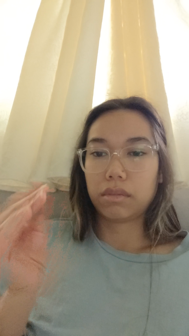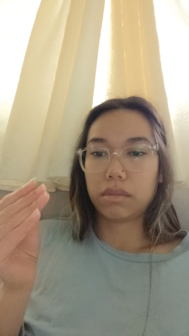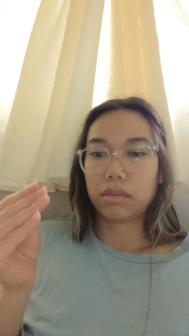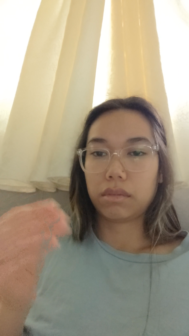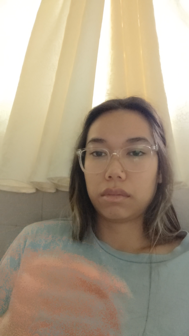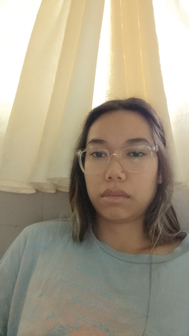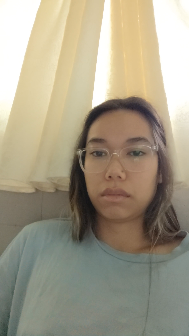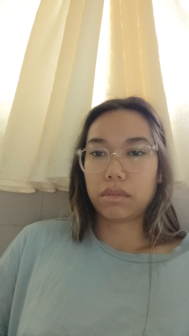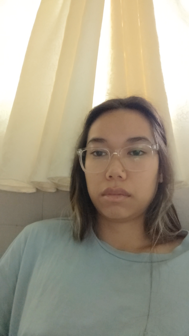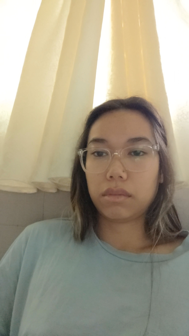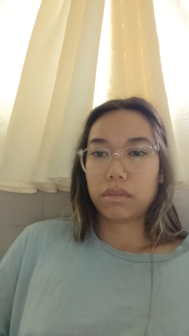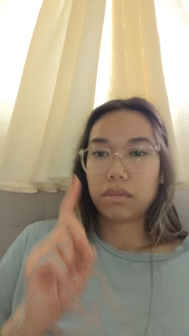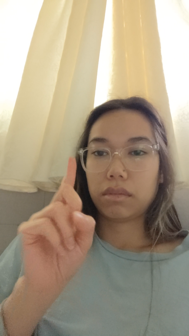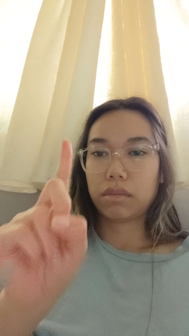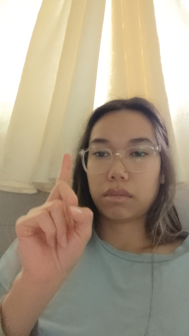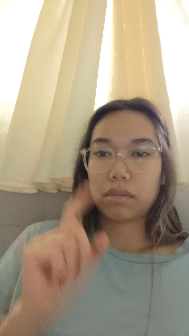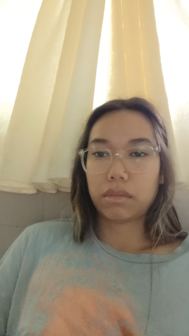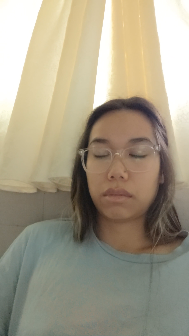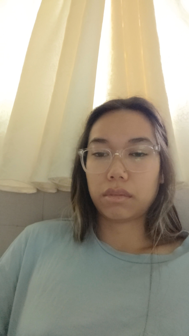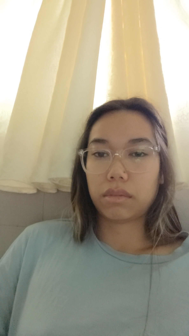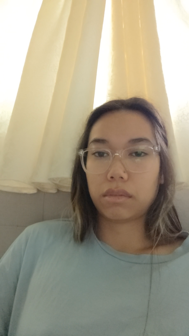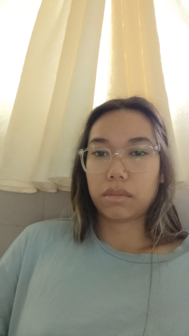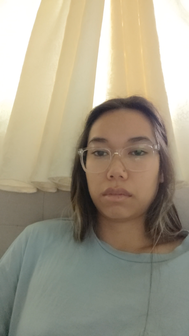bump